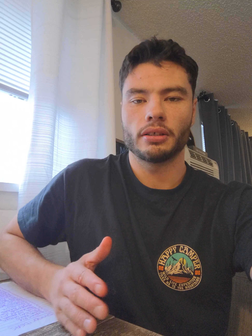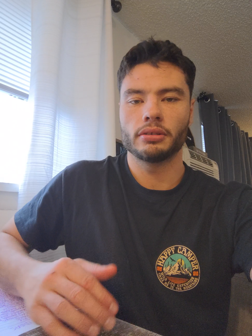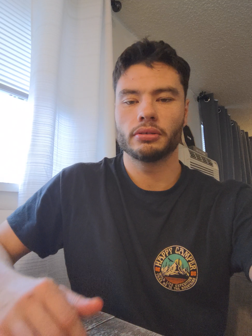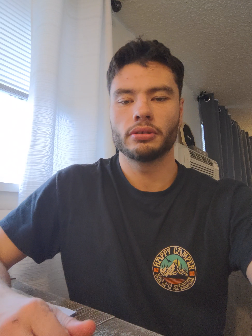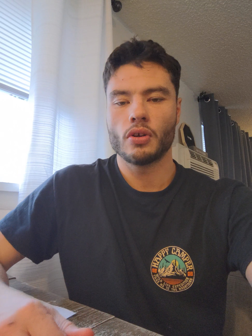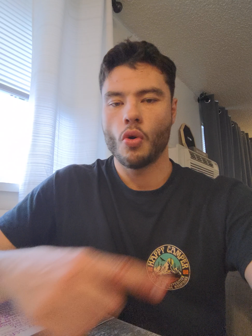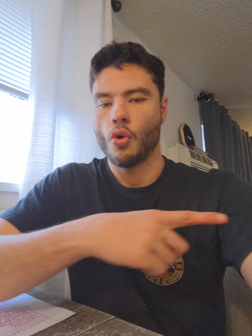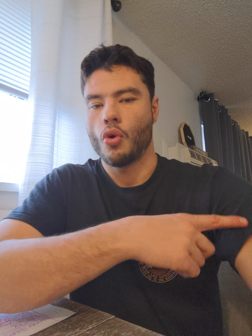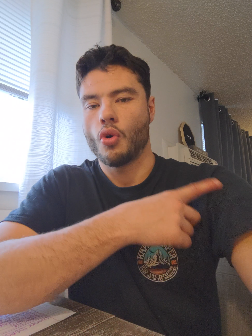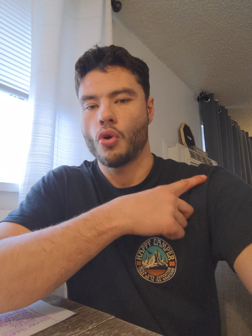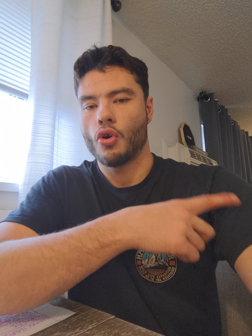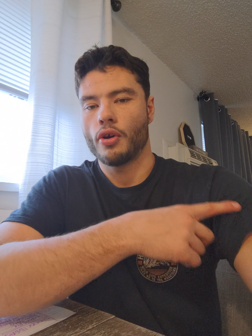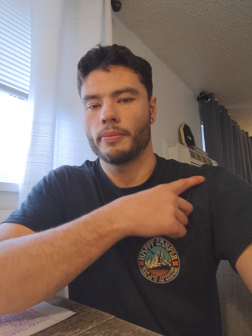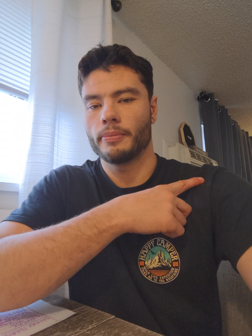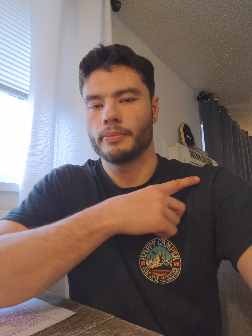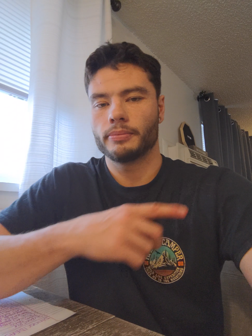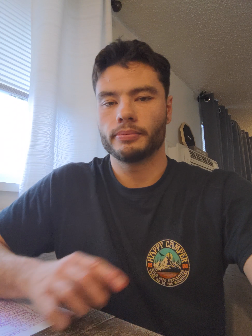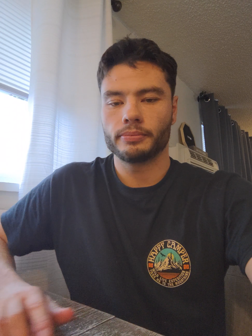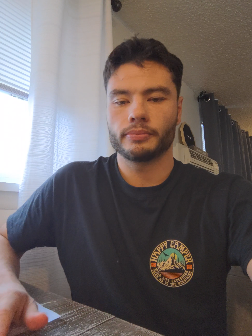arm